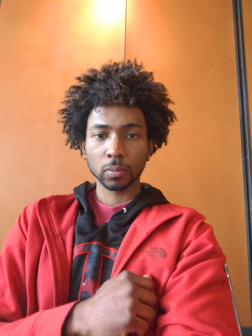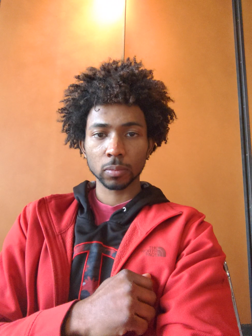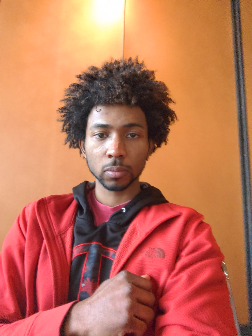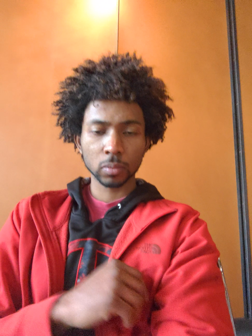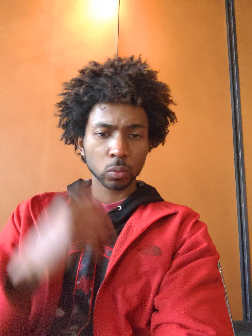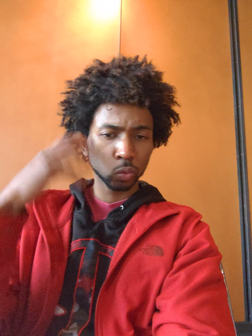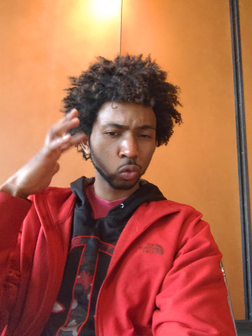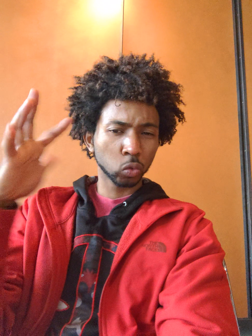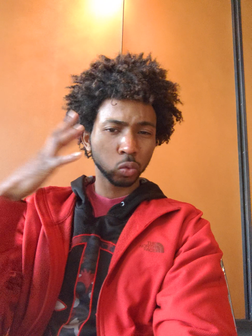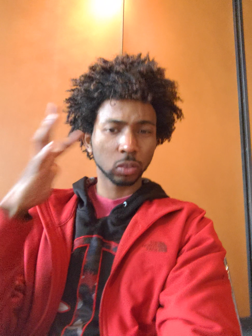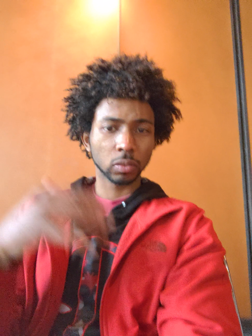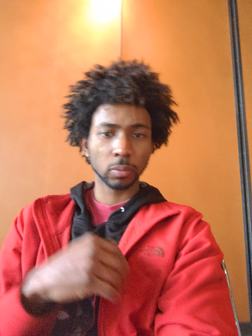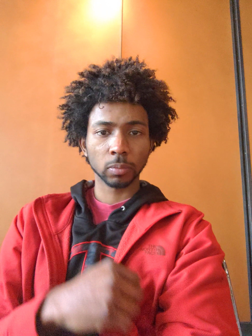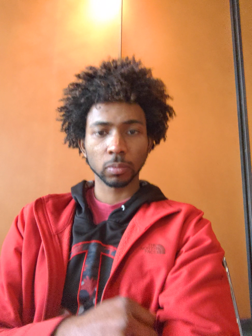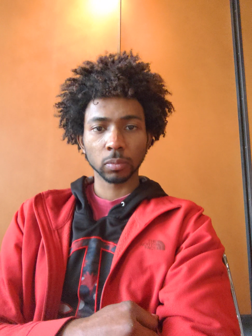loud